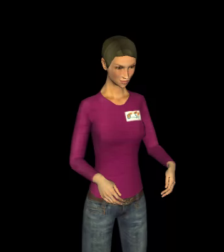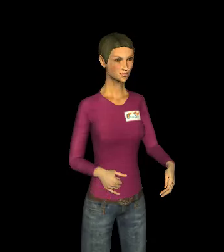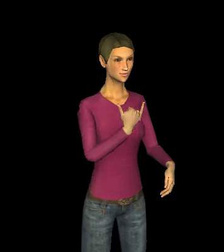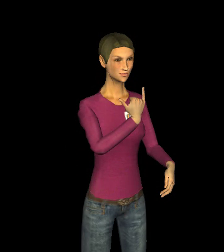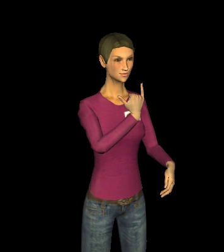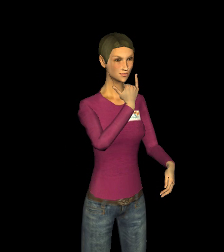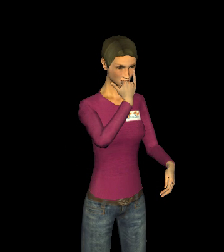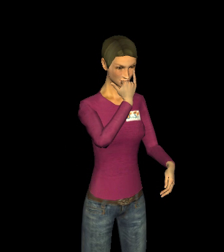خطأ